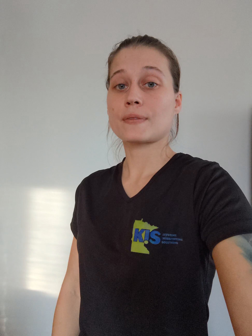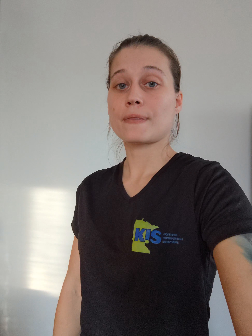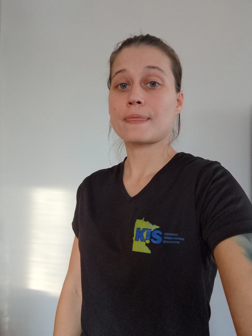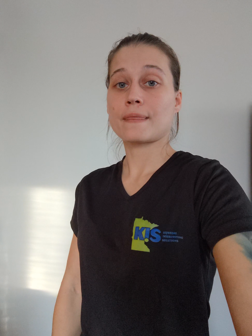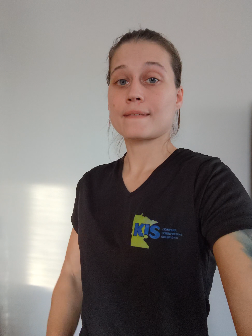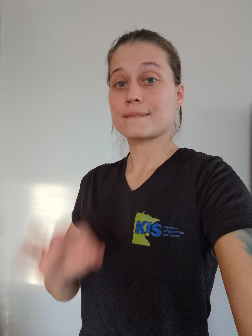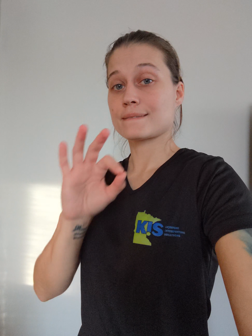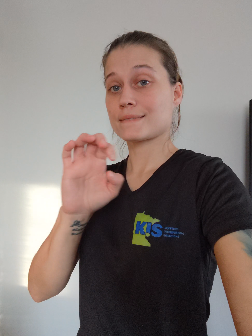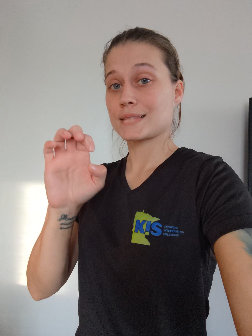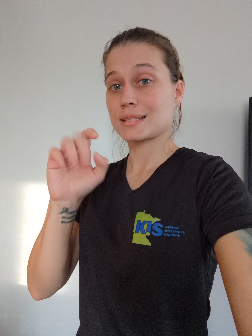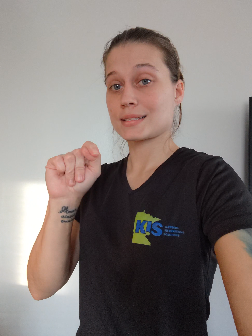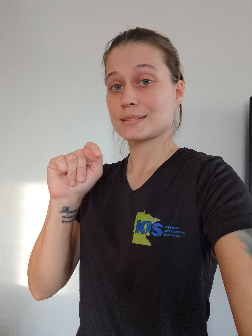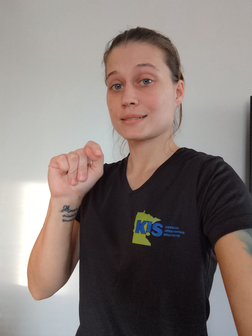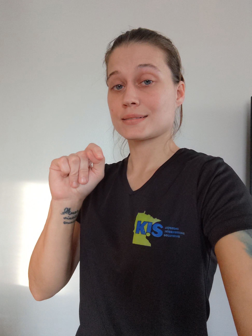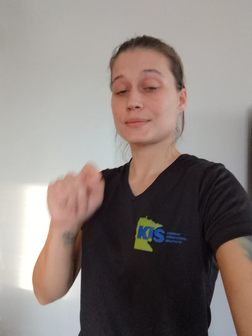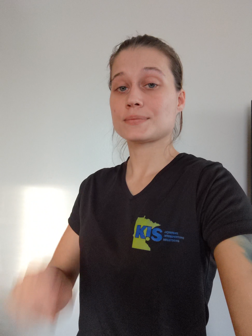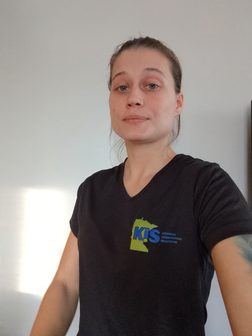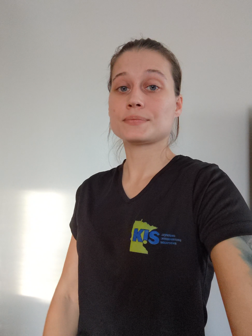feet